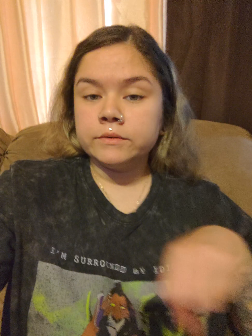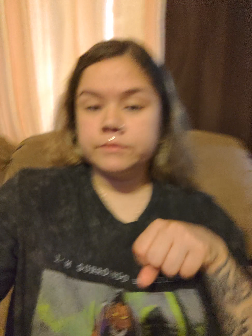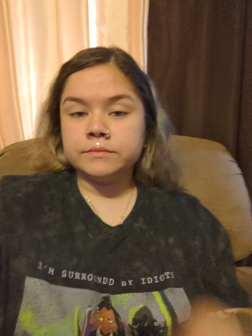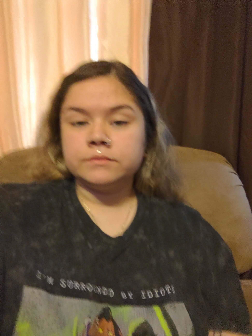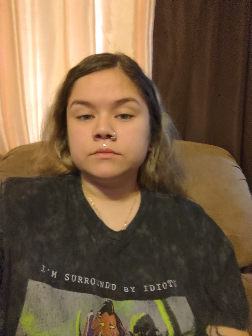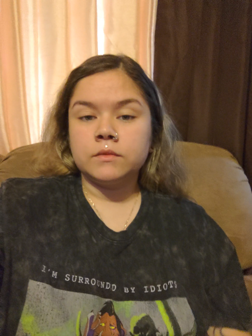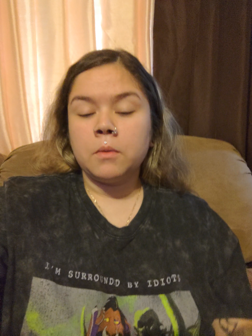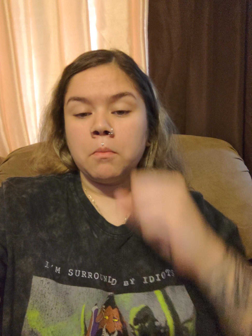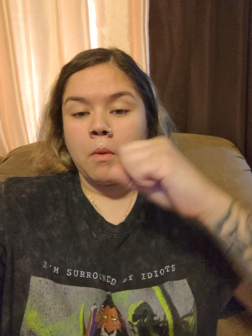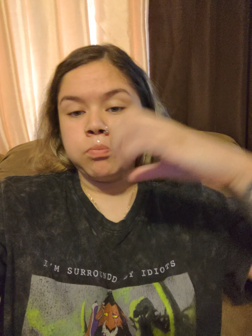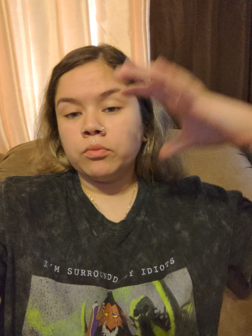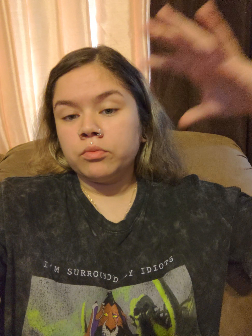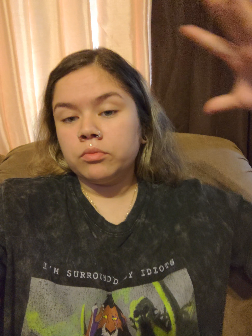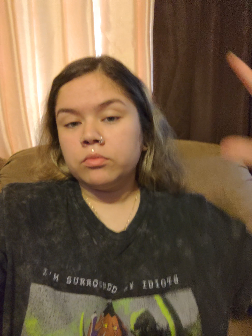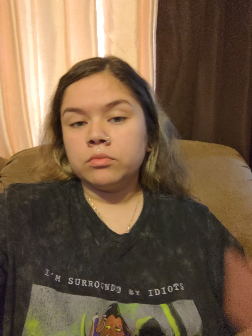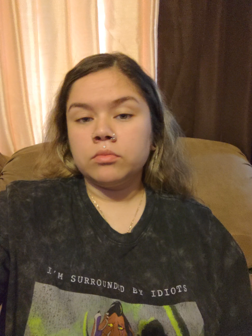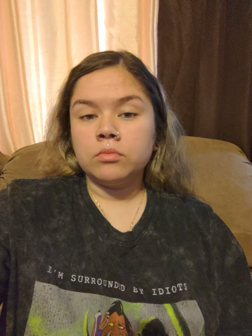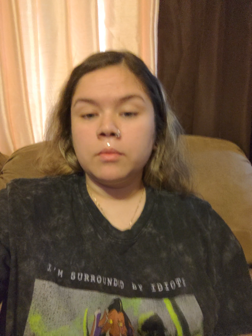bubbles